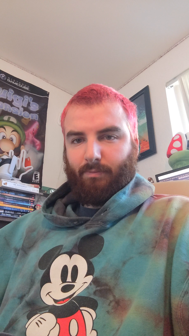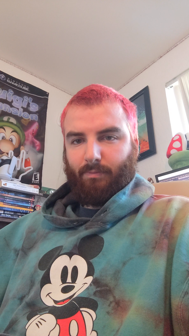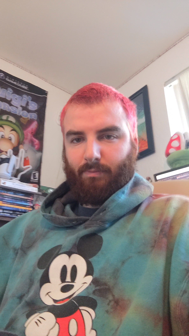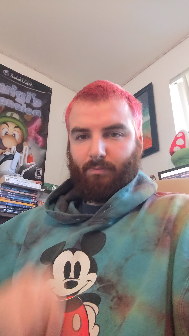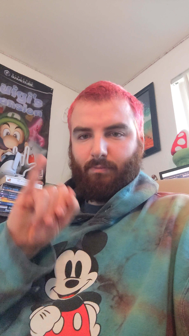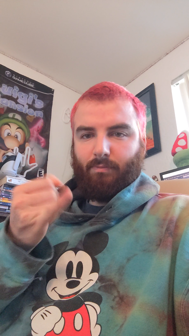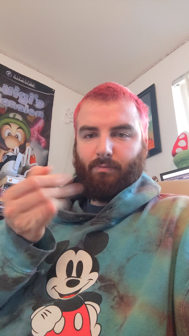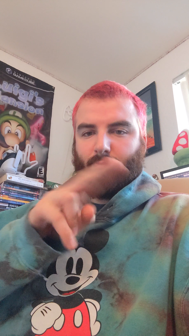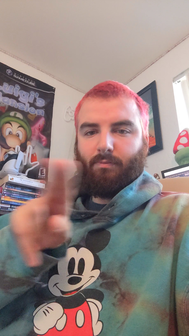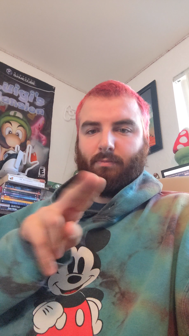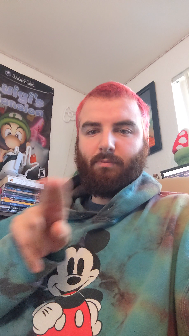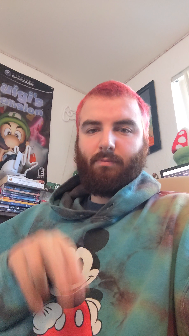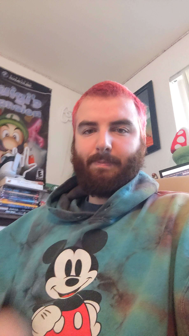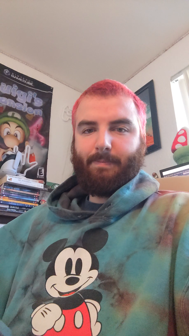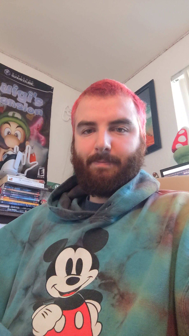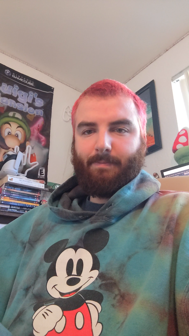jelly